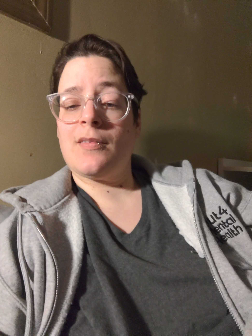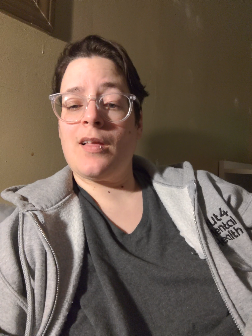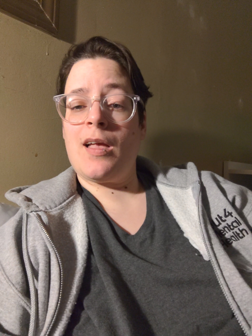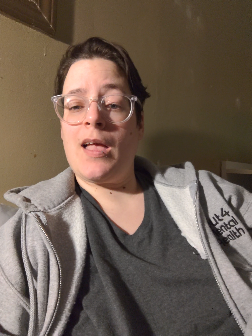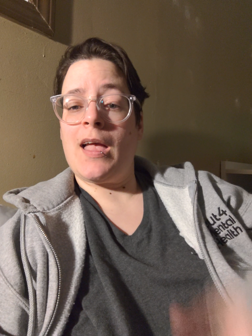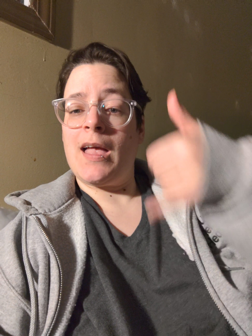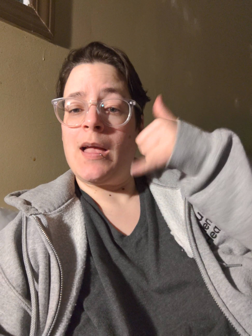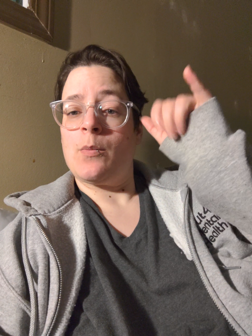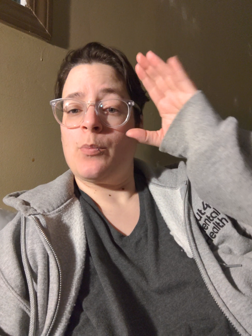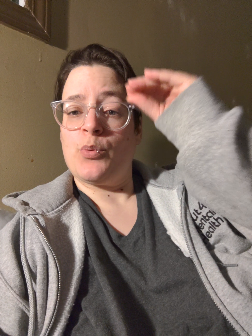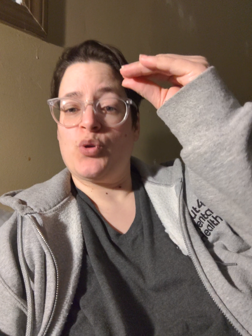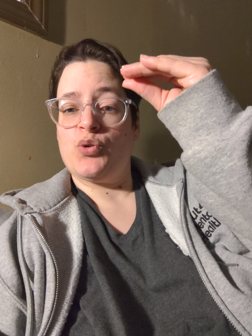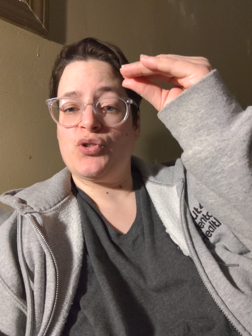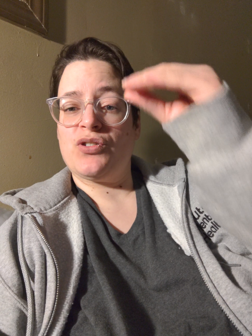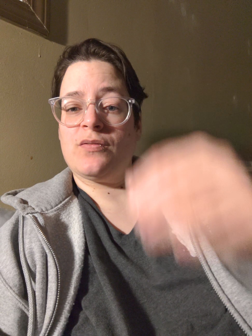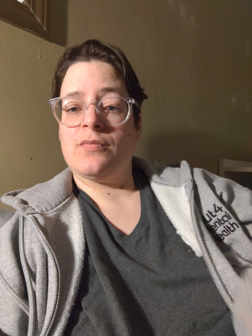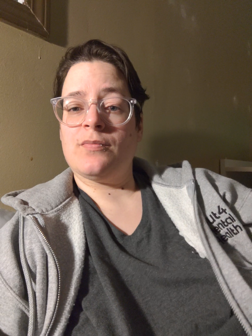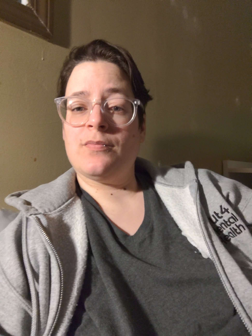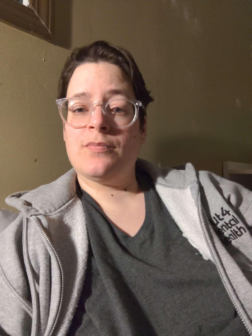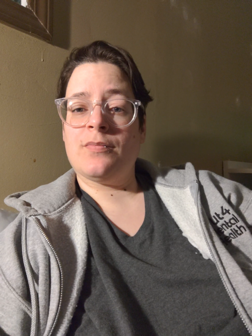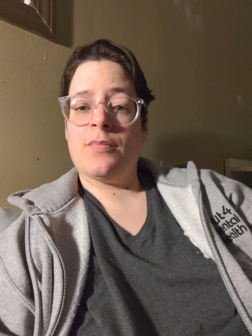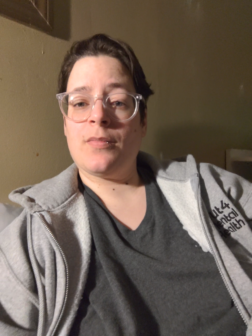cowboy